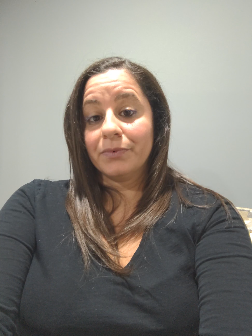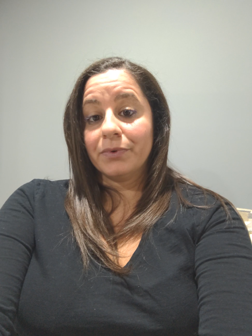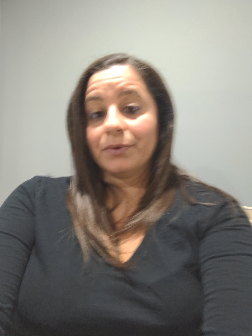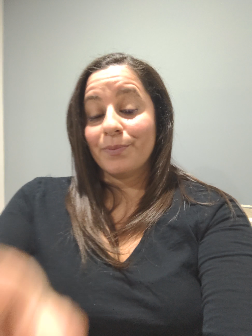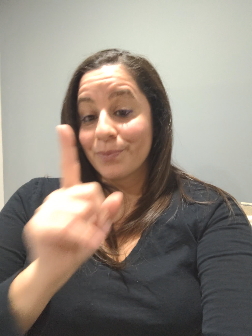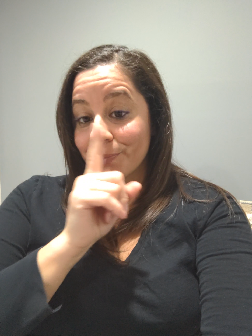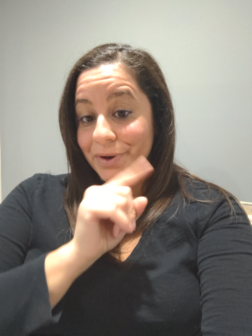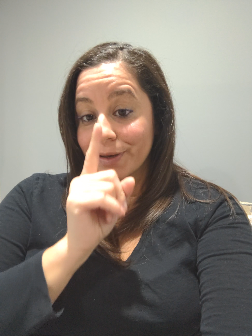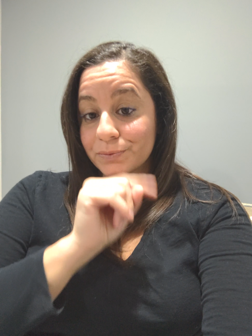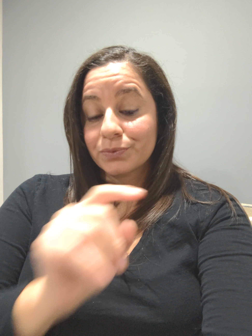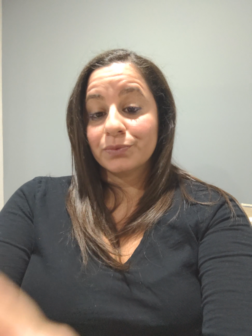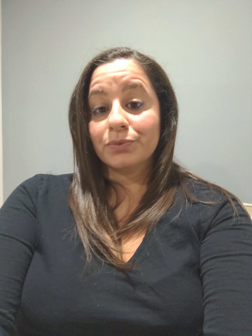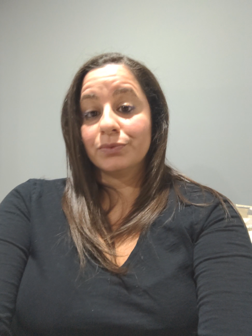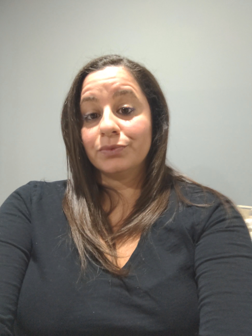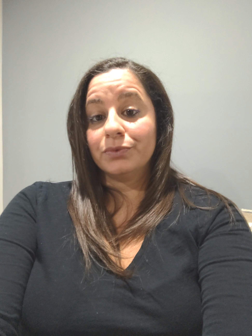mouse